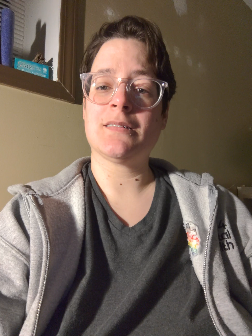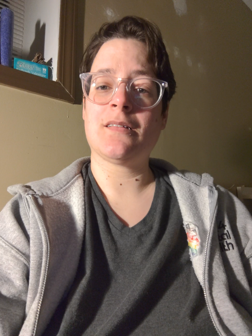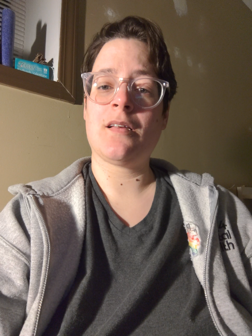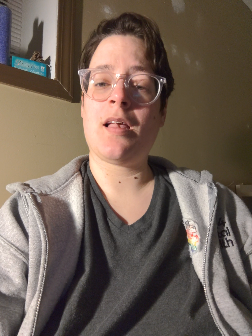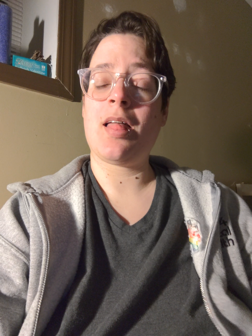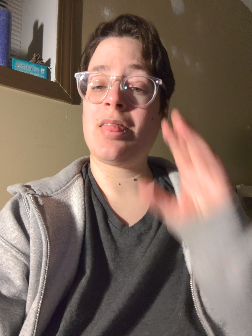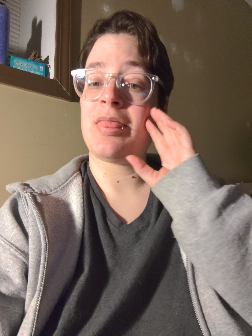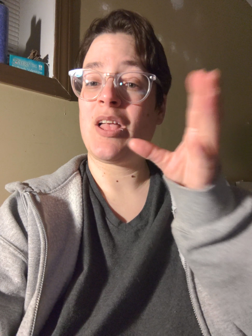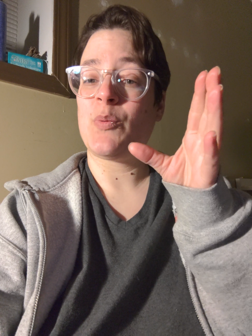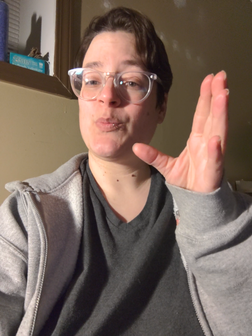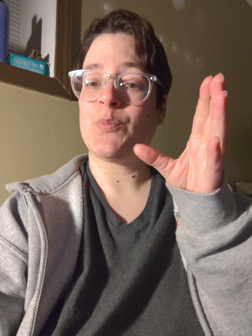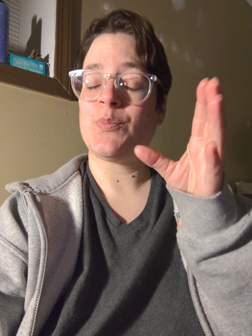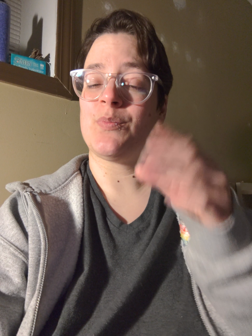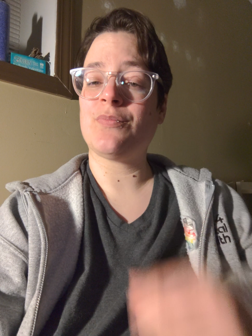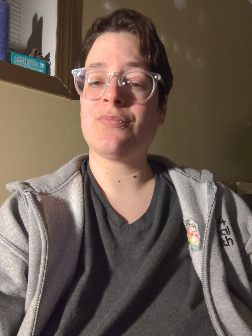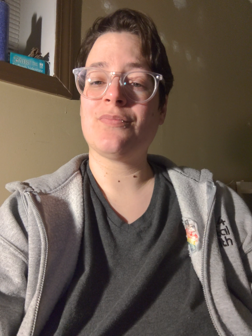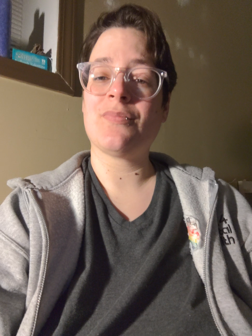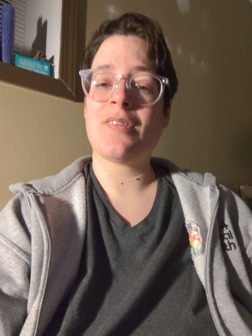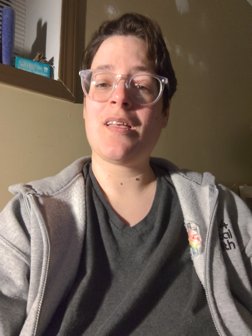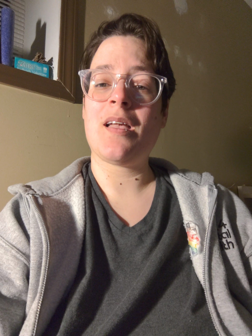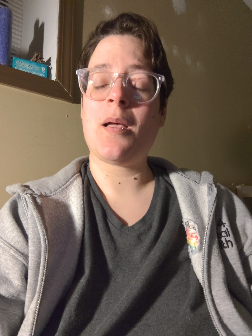hello